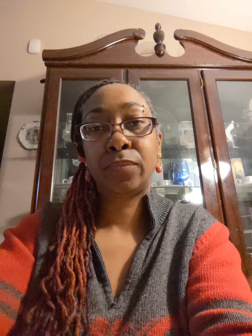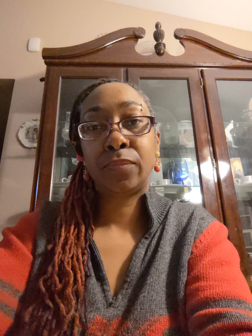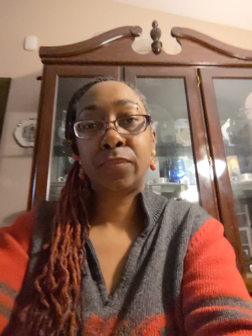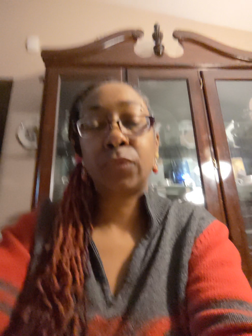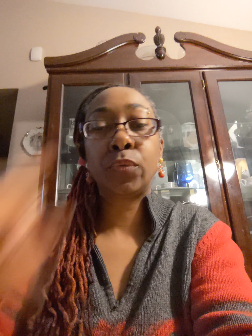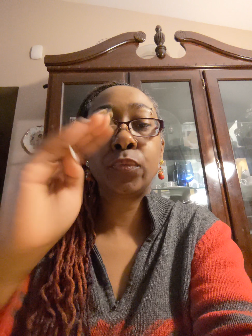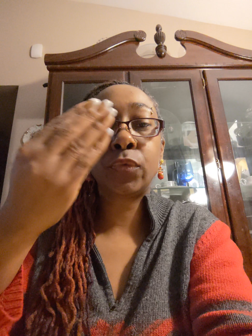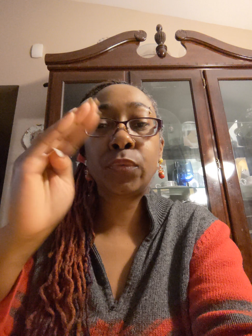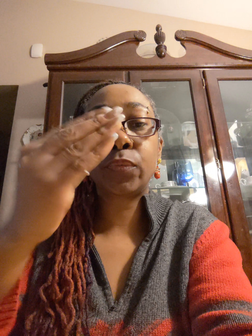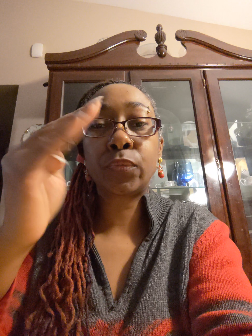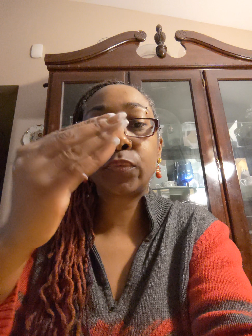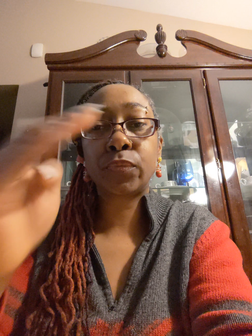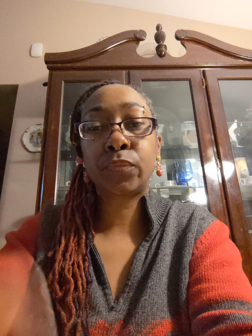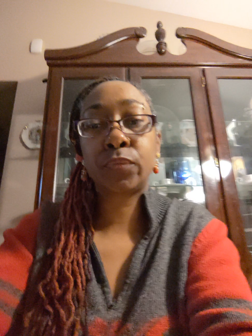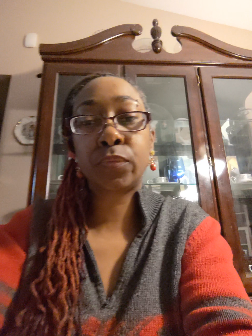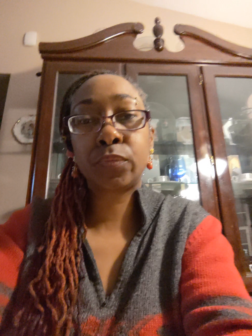blue